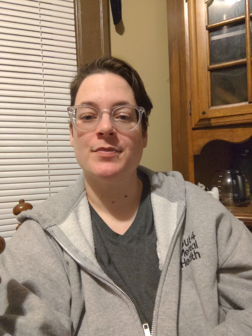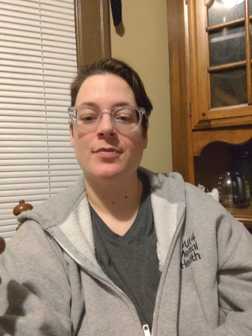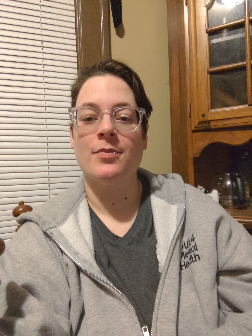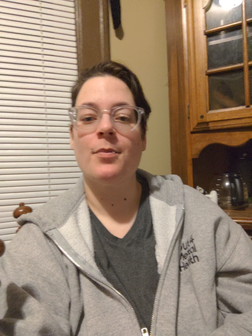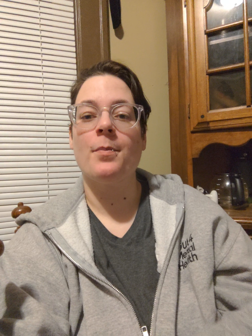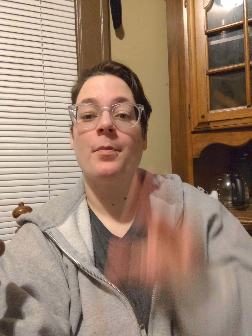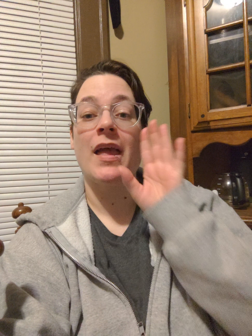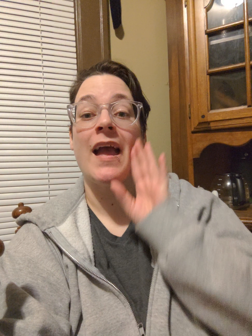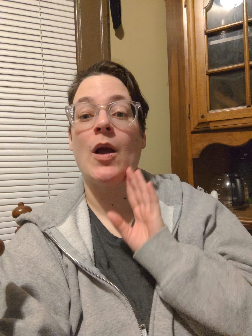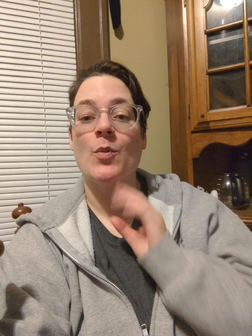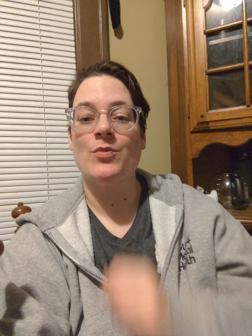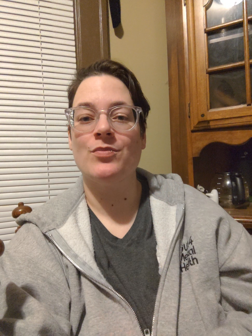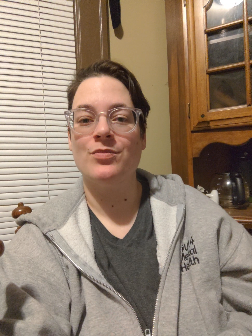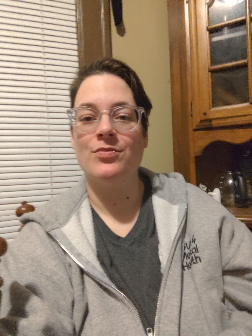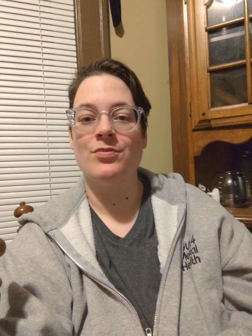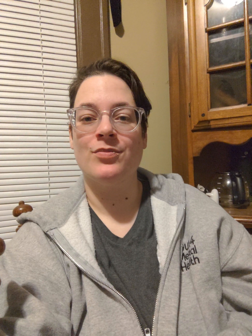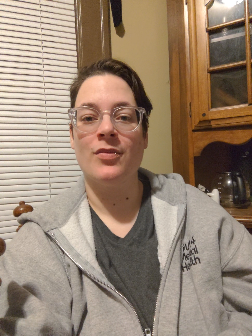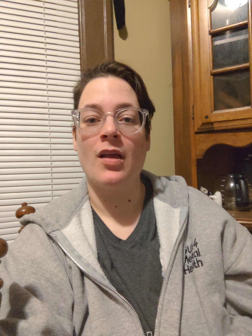brown